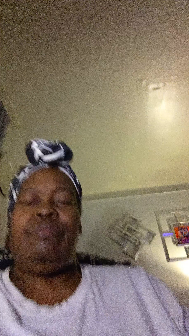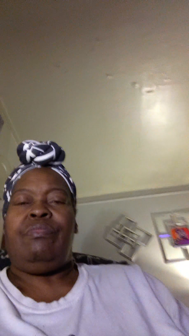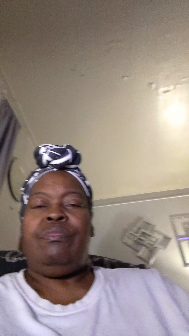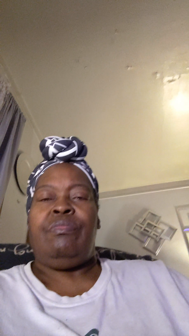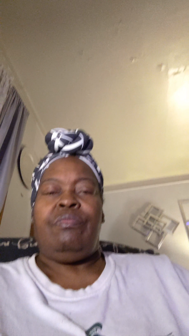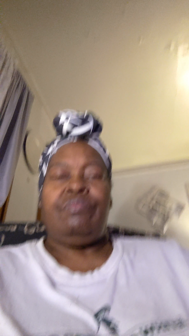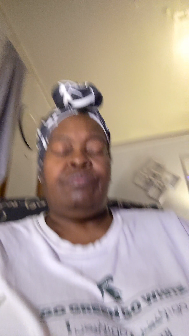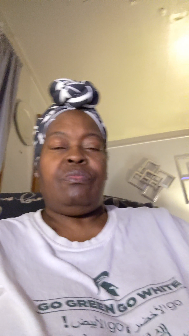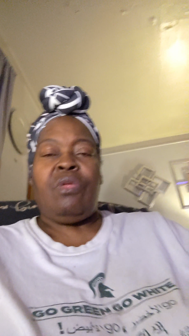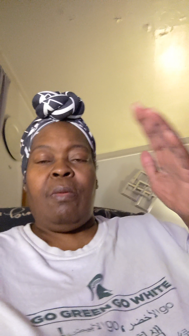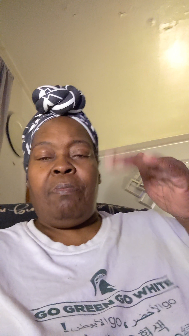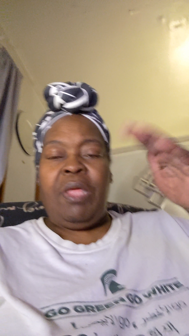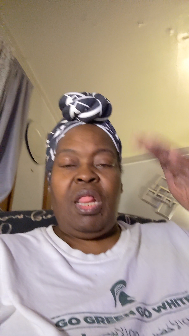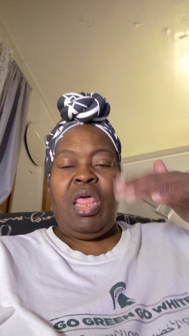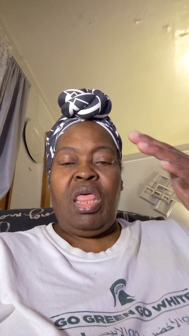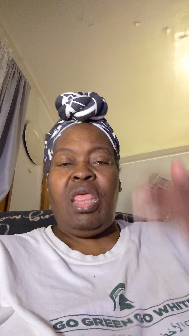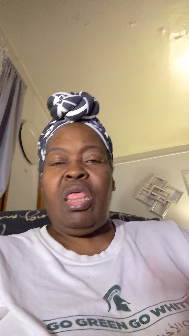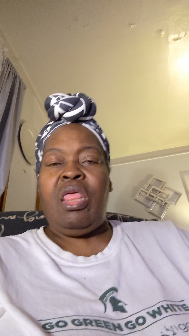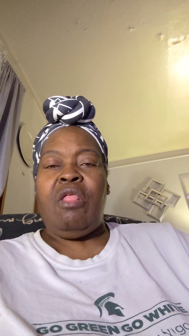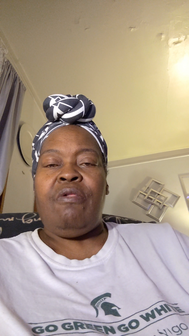build